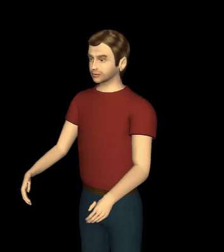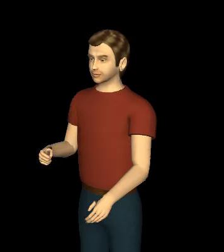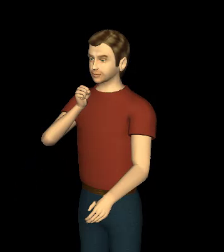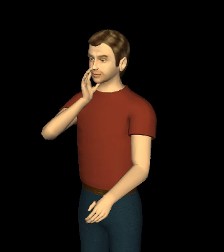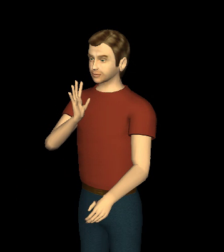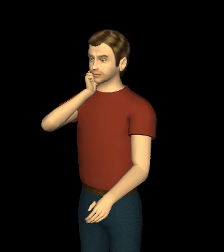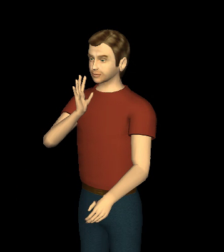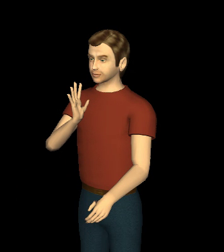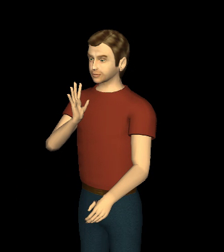كل يوم